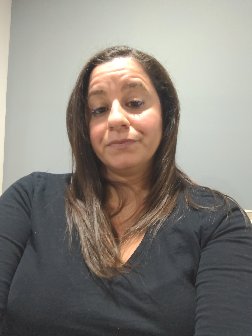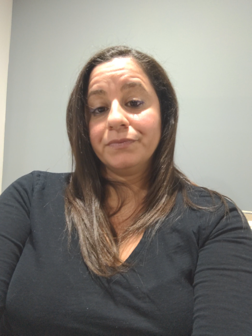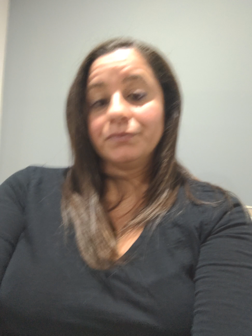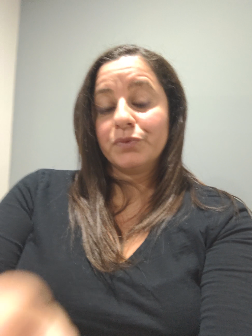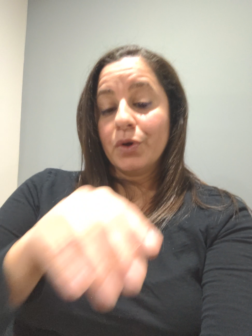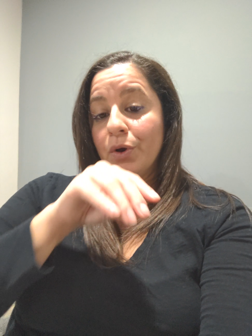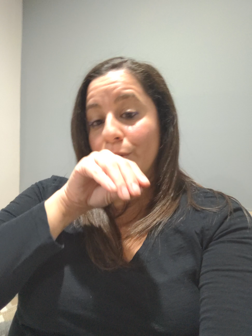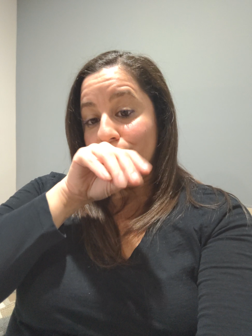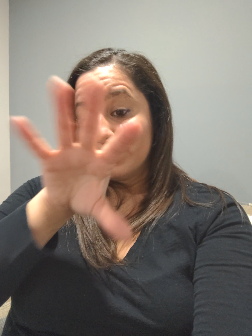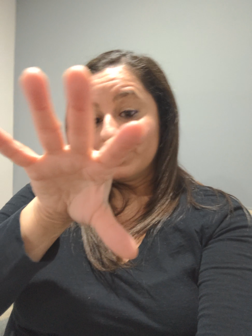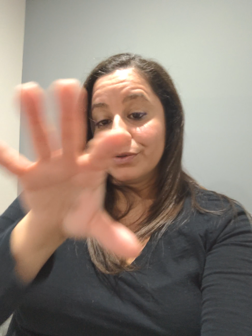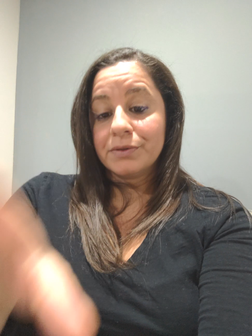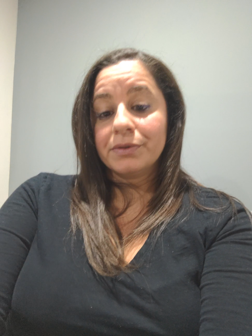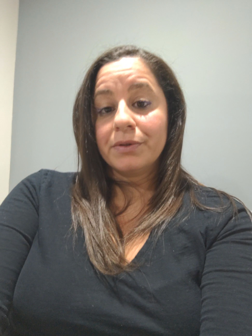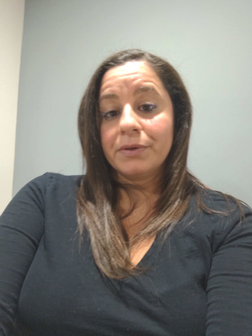blow